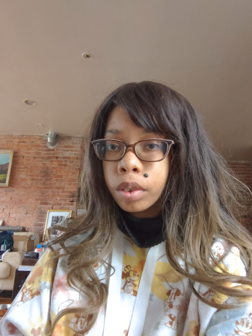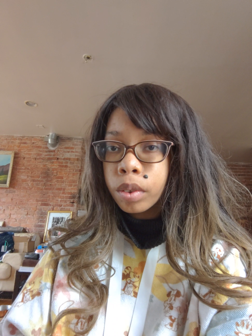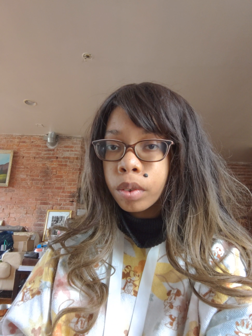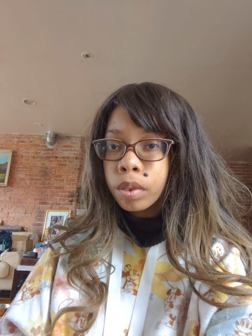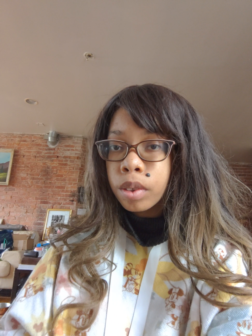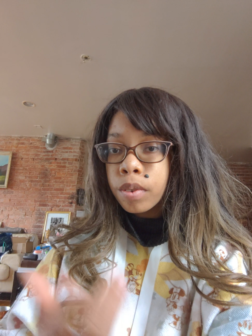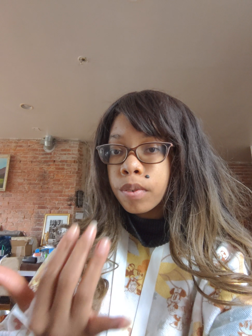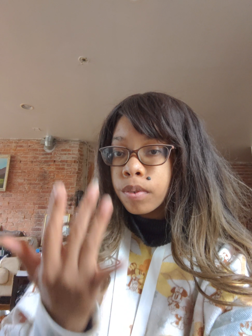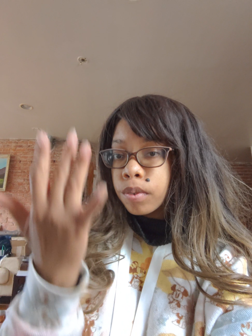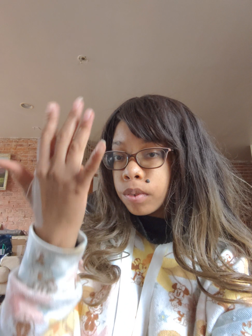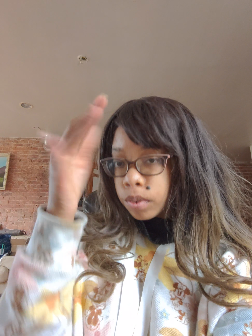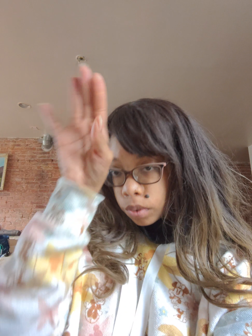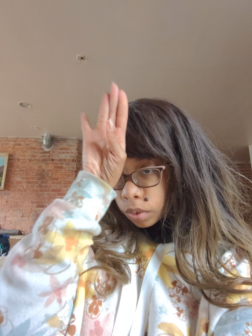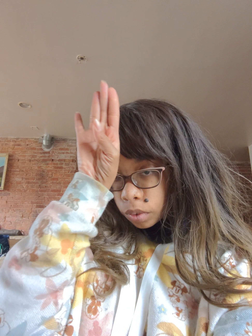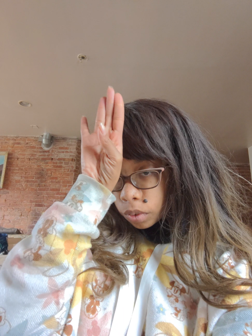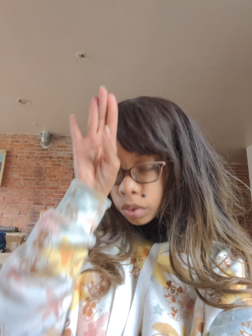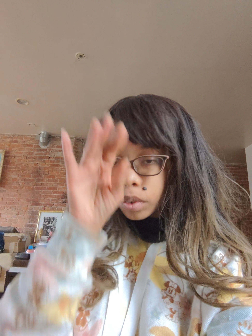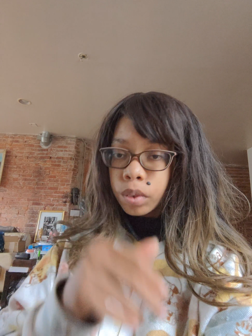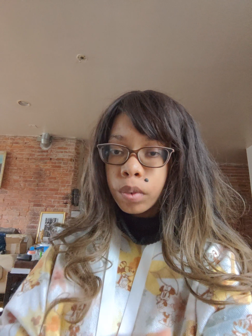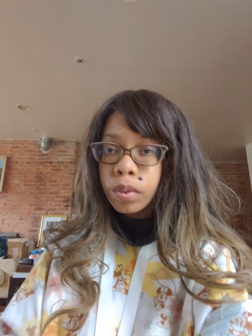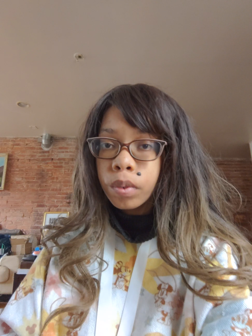fireman